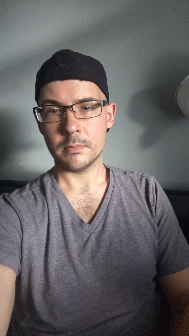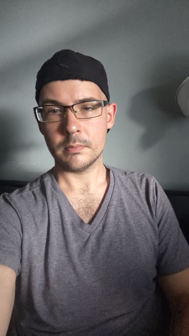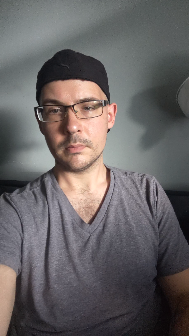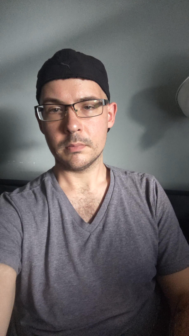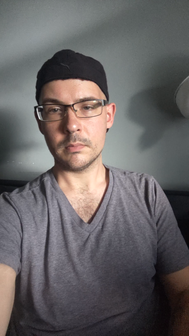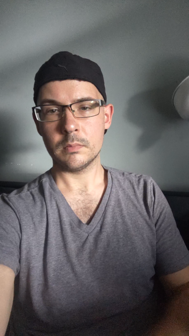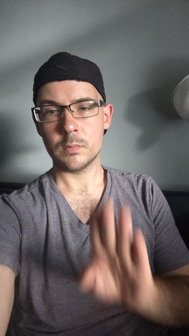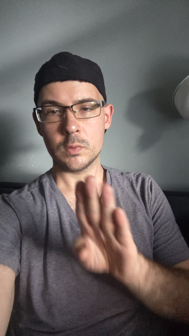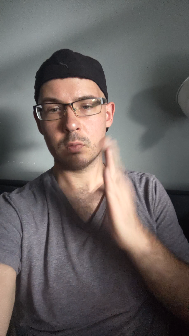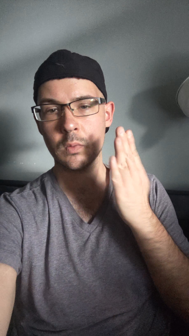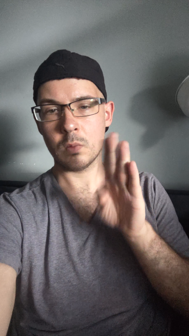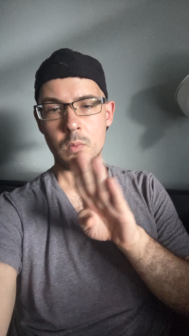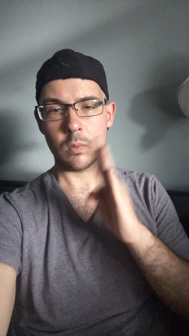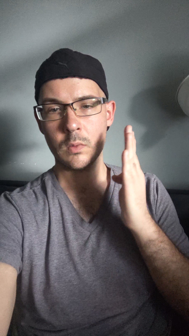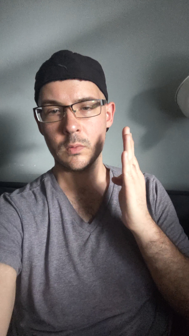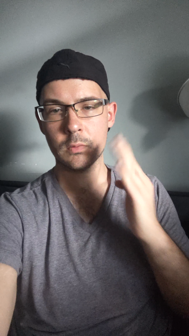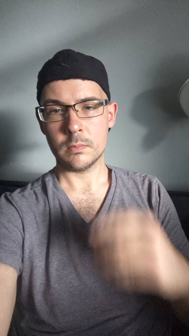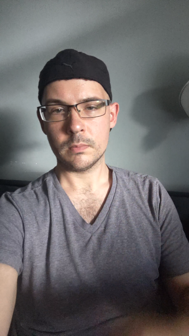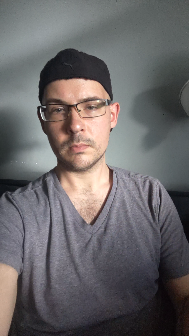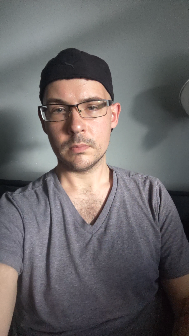door